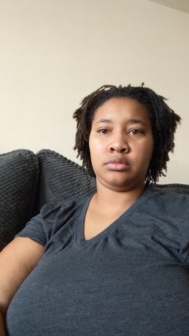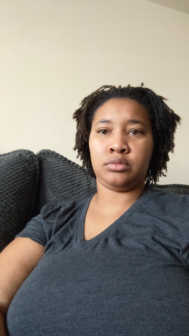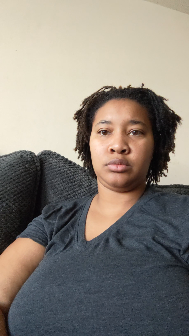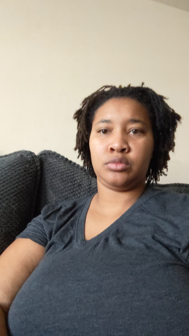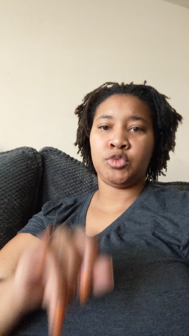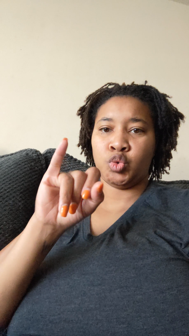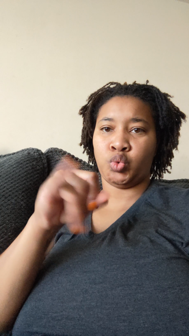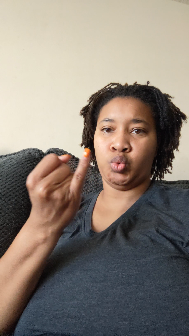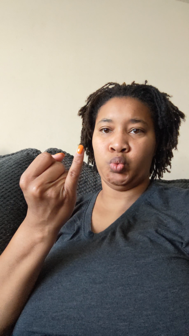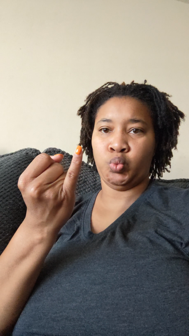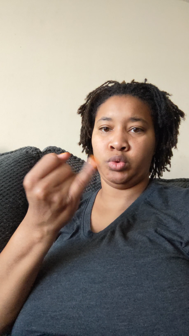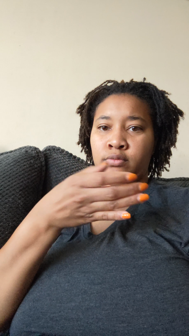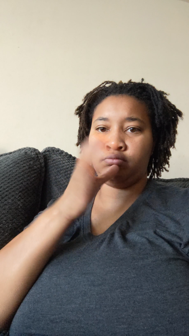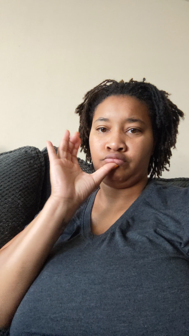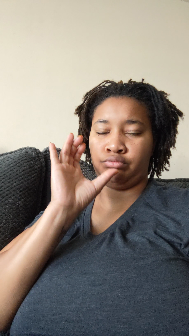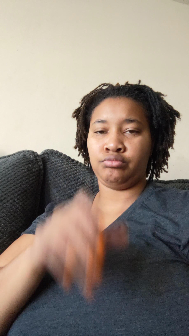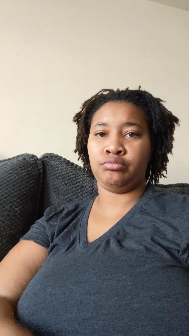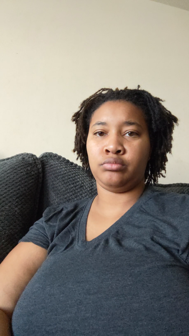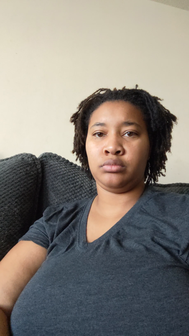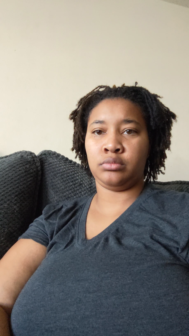juice